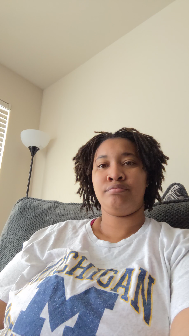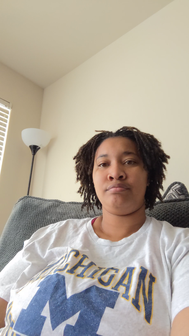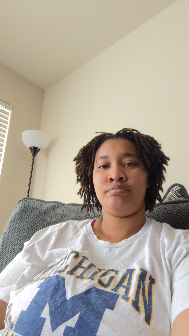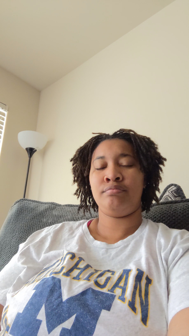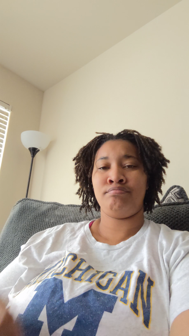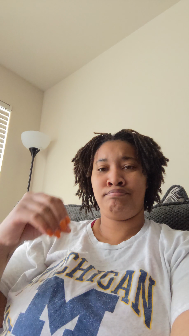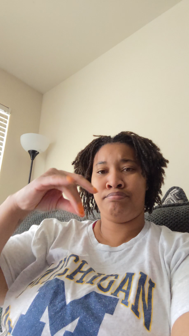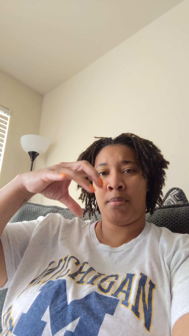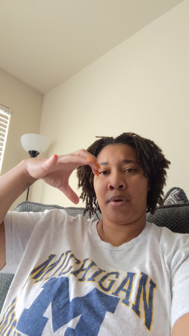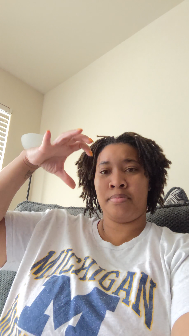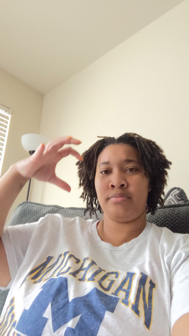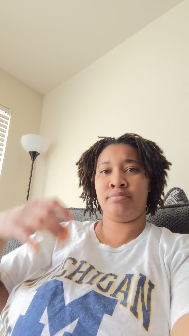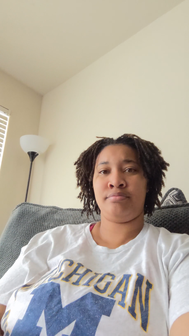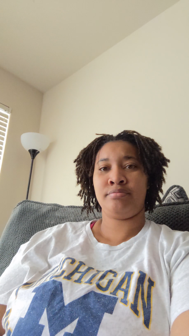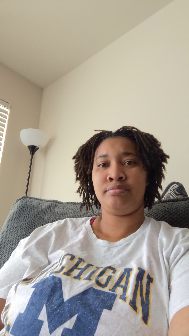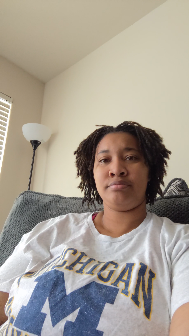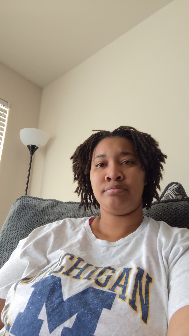bubbles